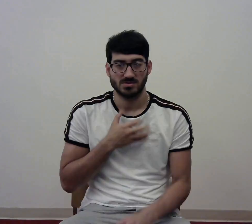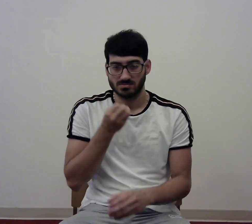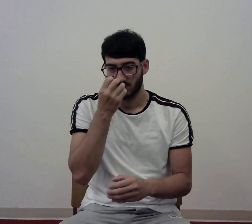bakı